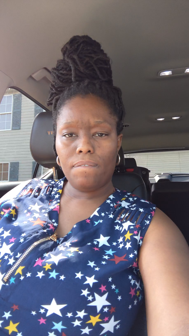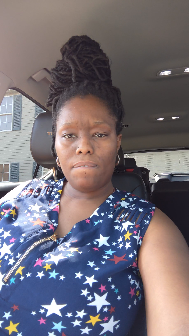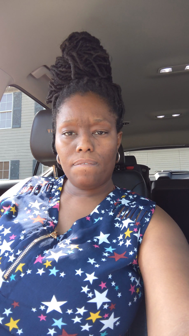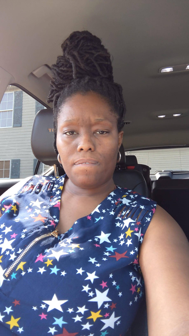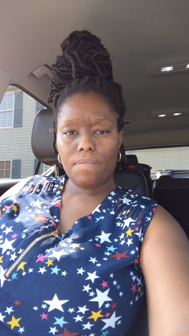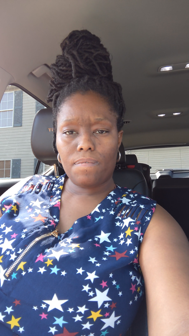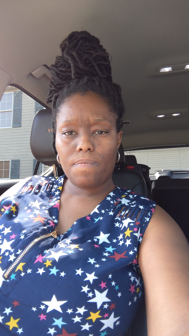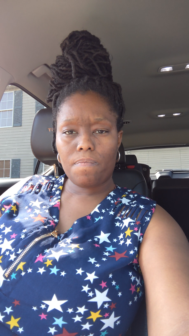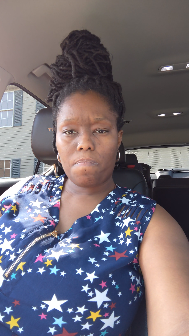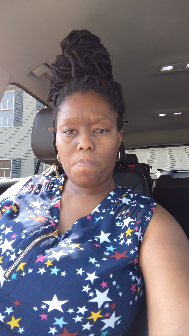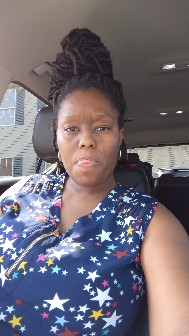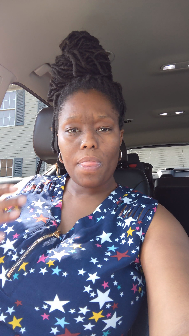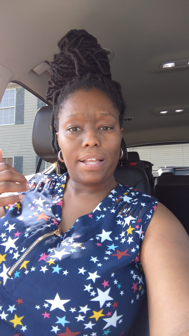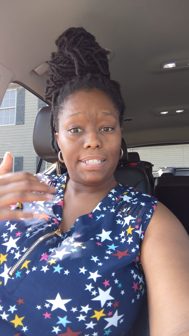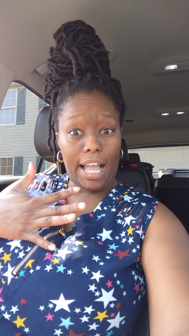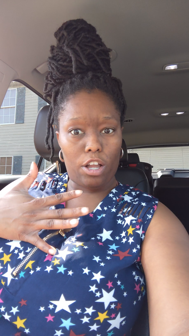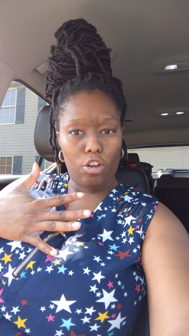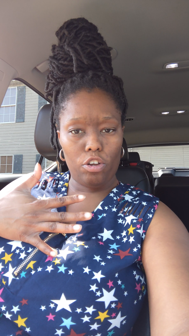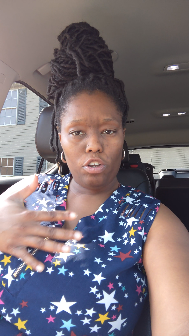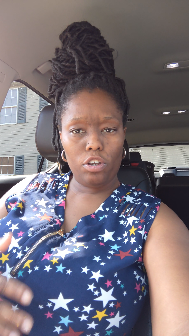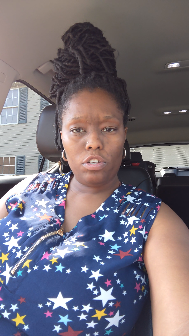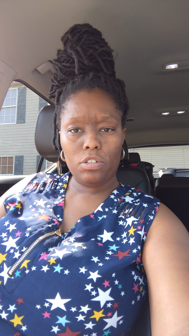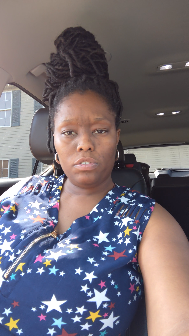scared